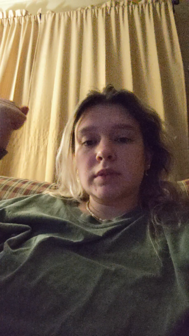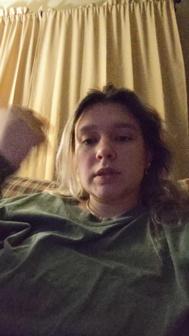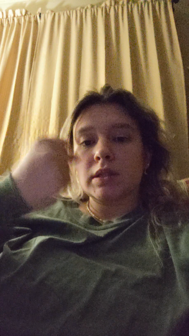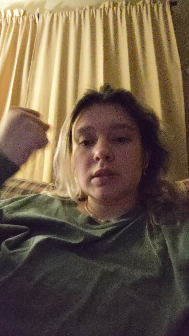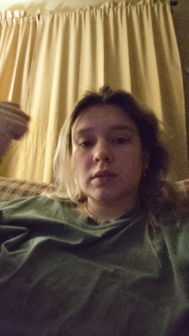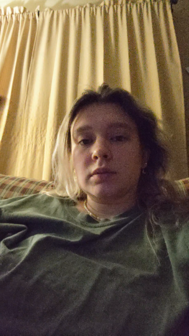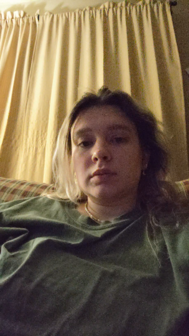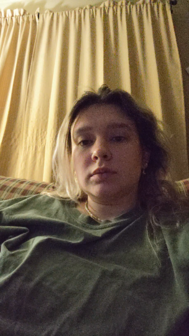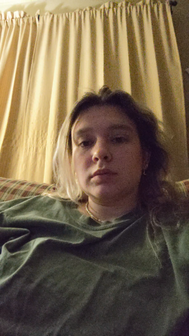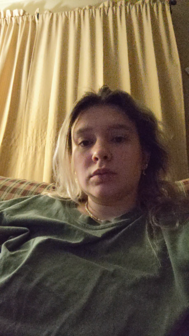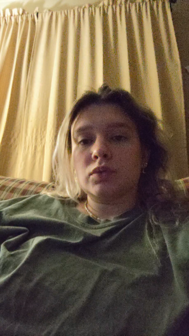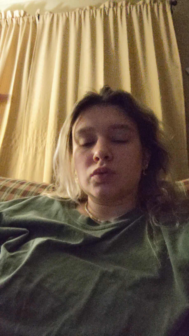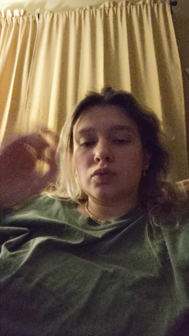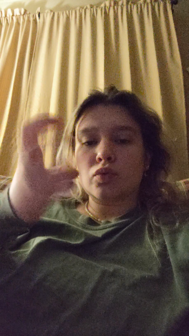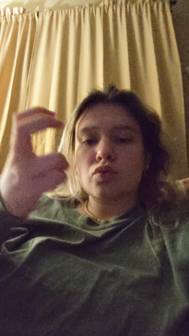hard